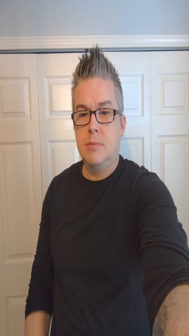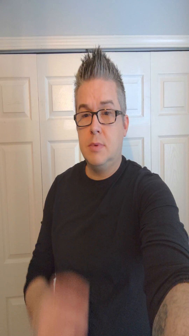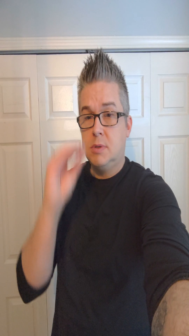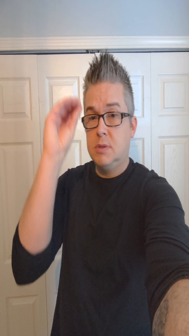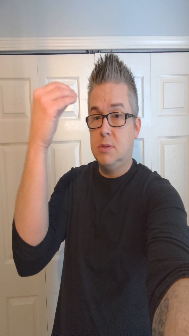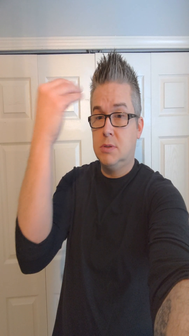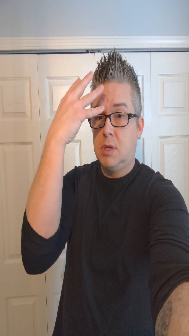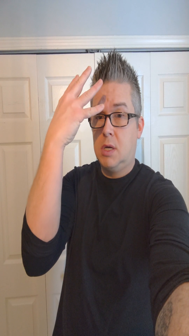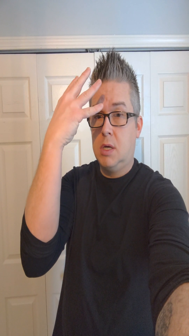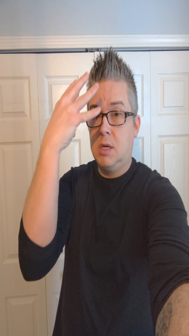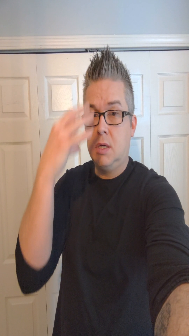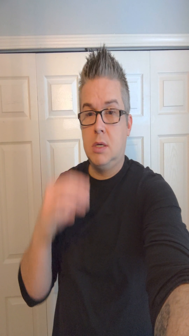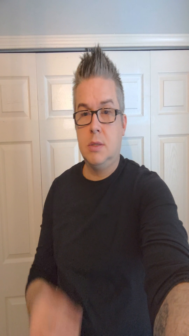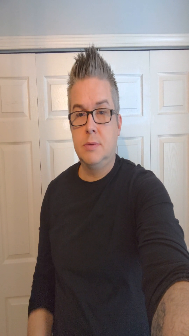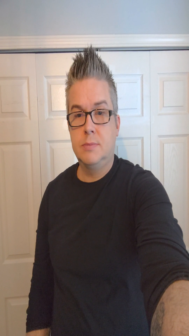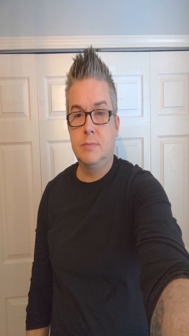sun